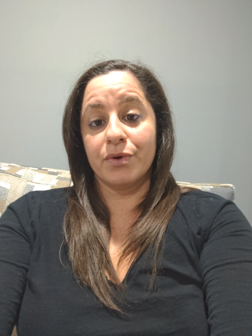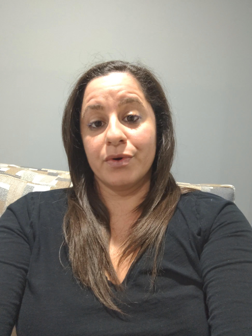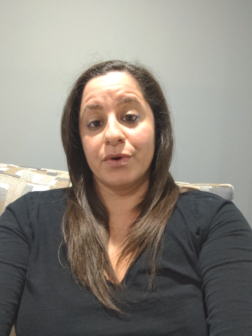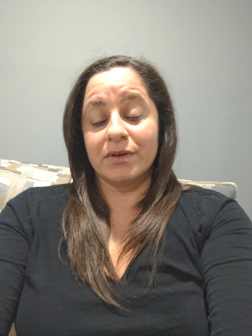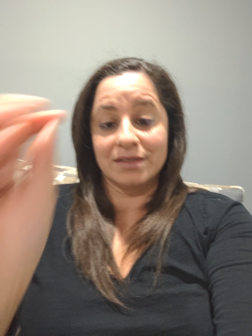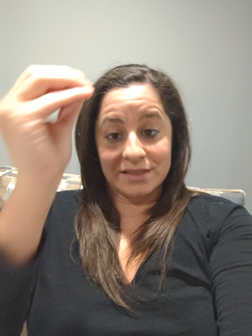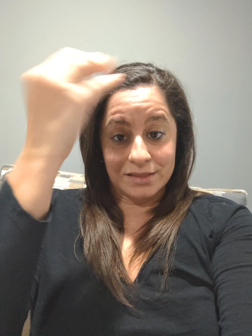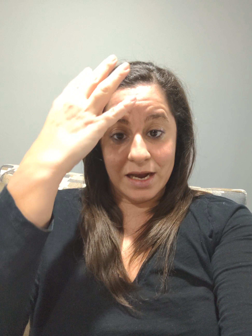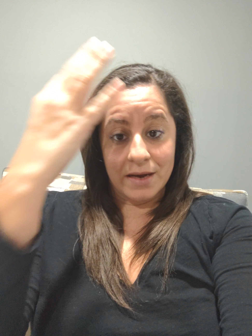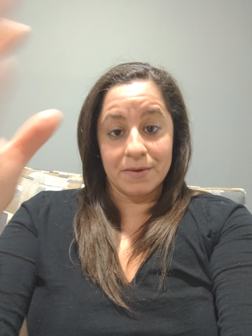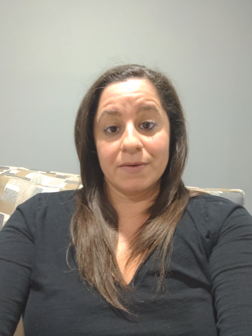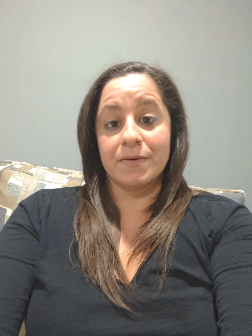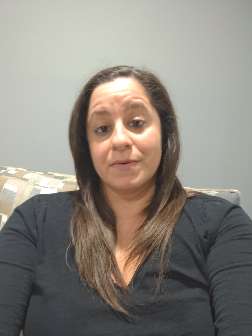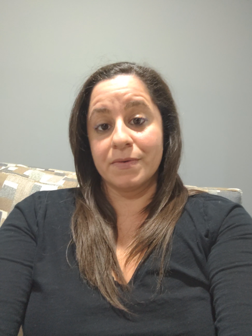sun